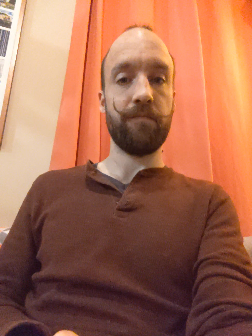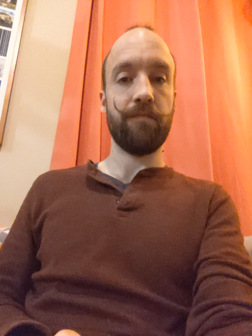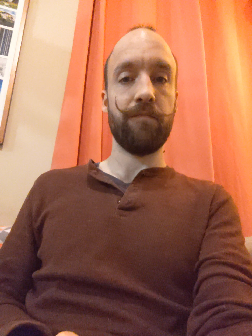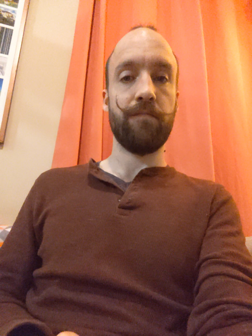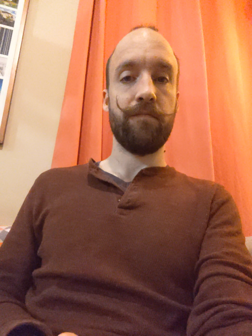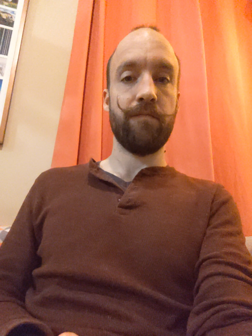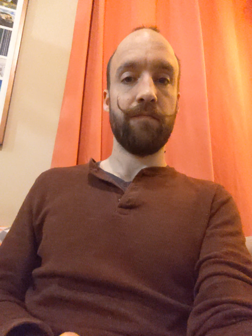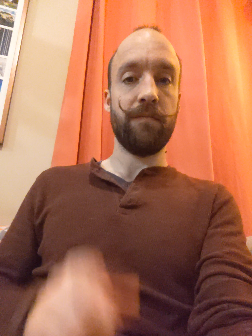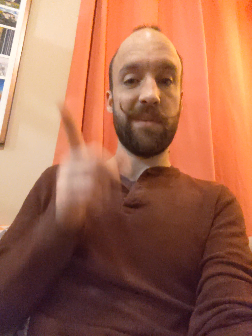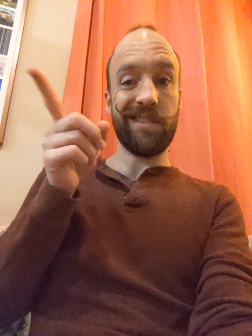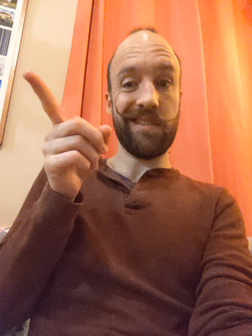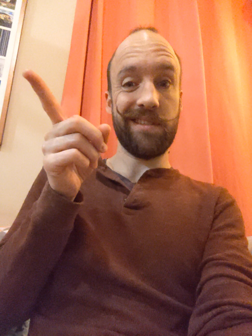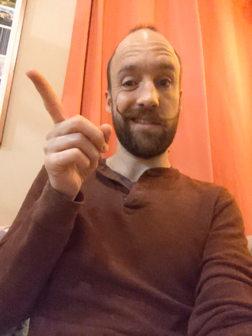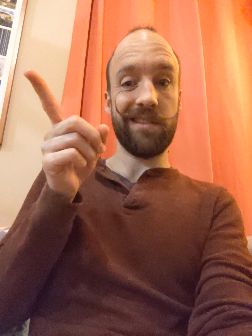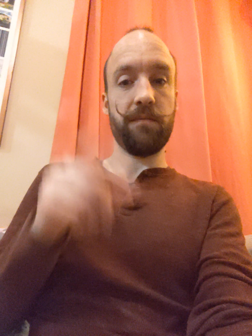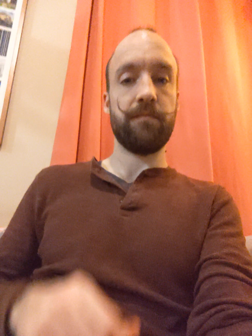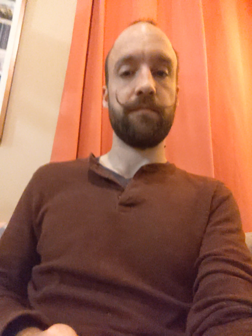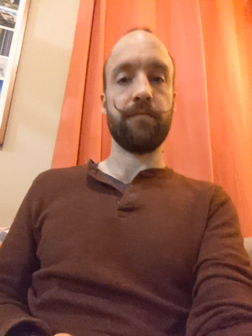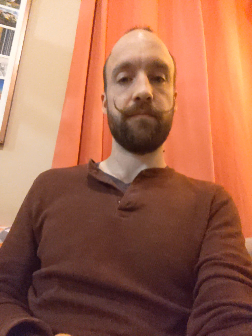he/she/it